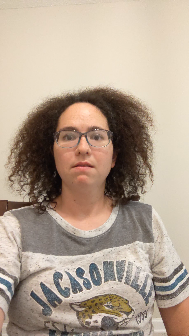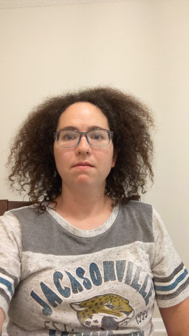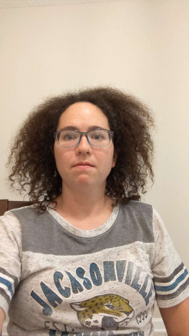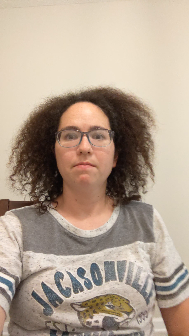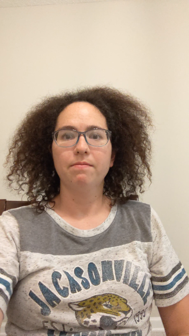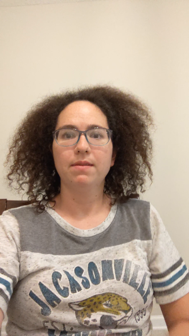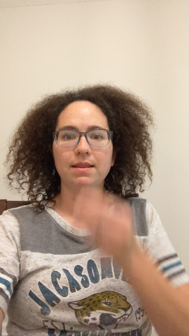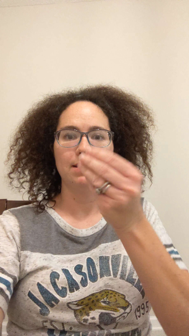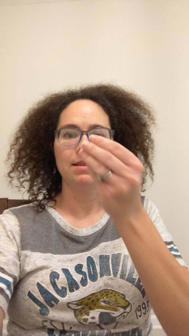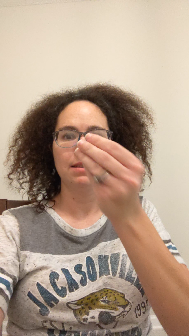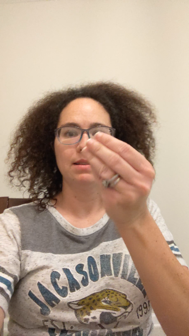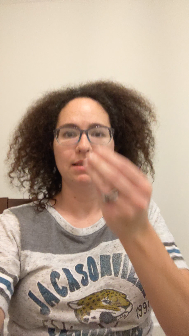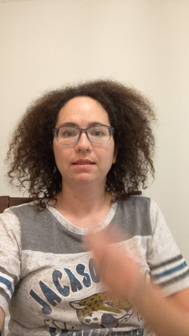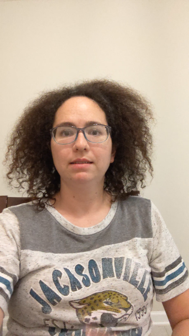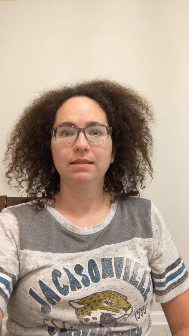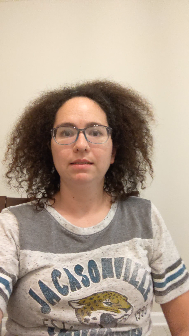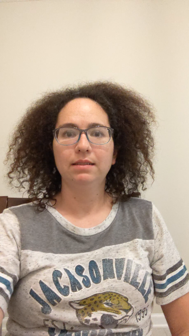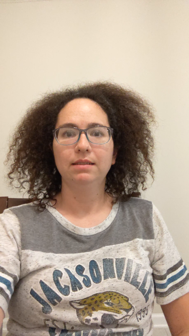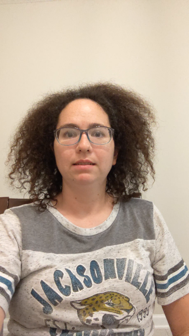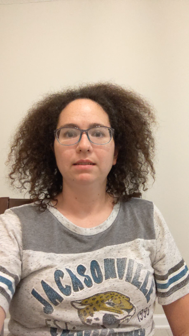feed